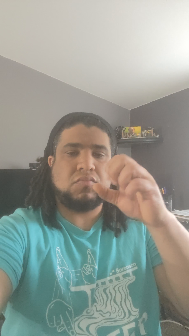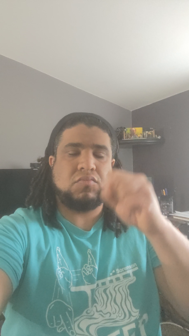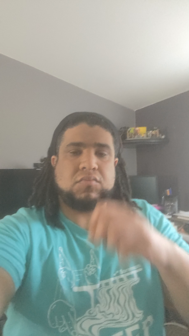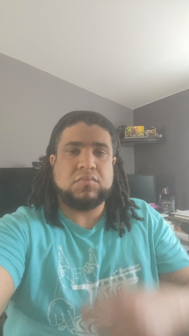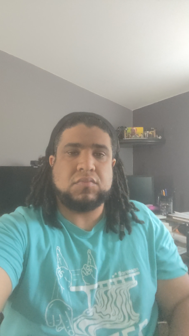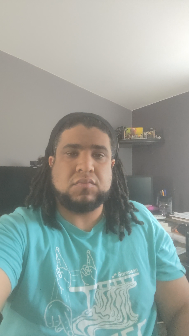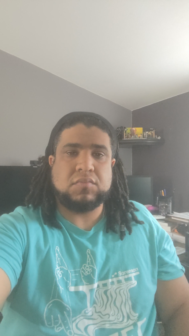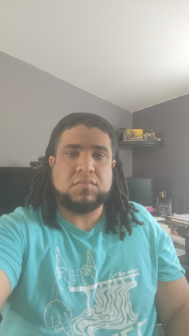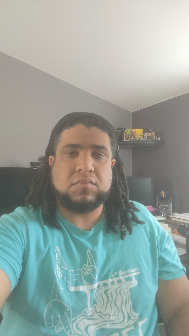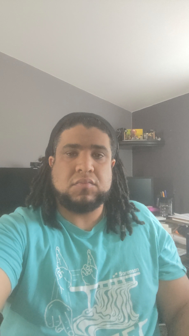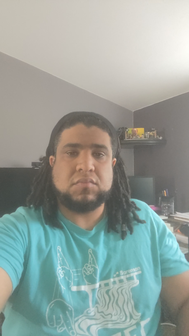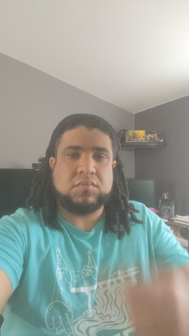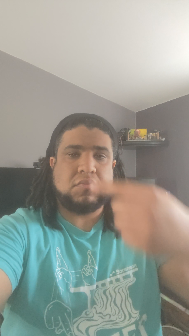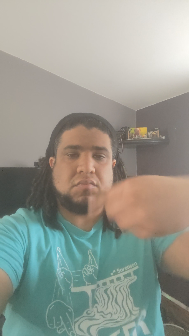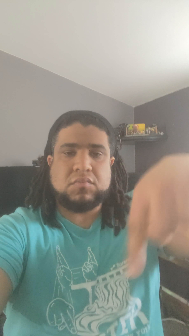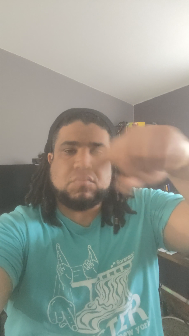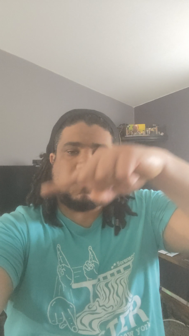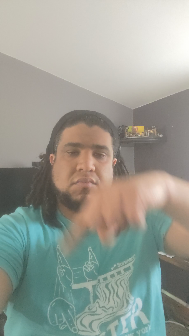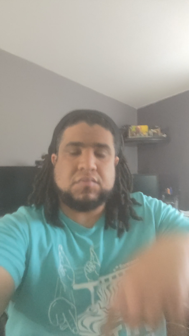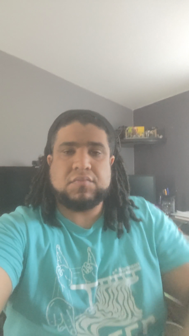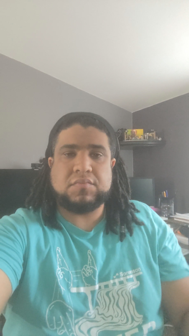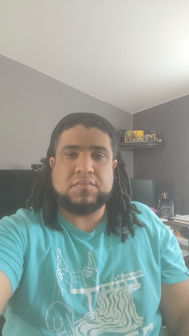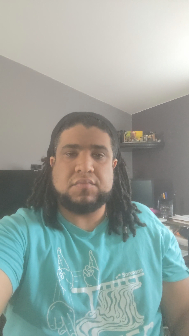around